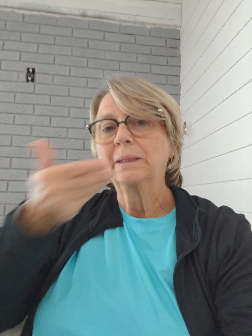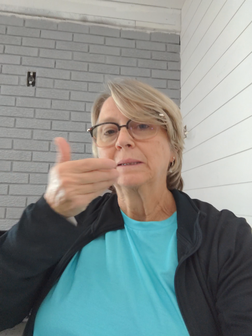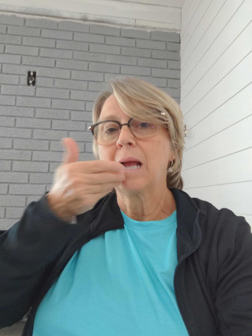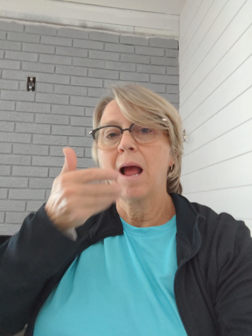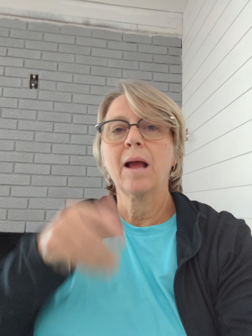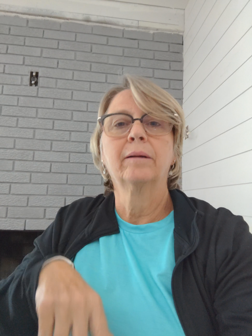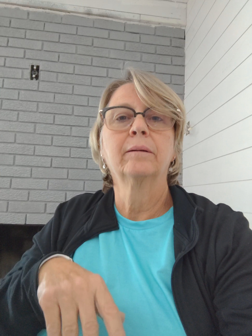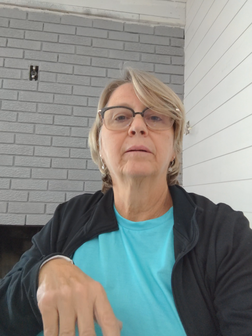pizza